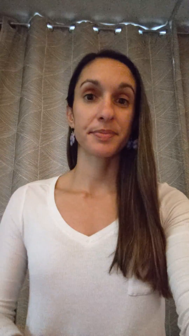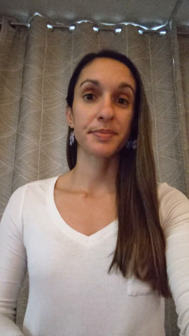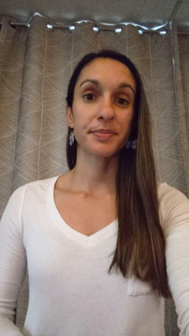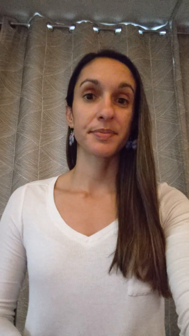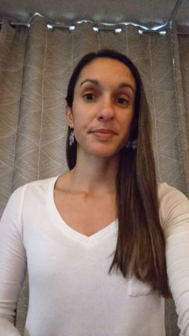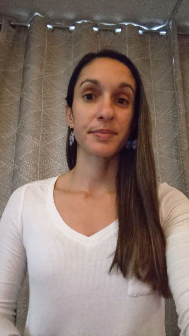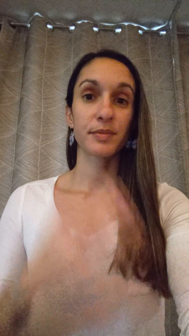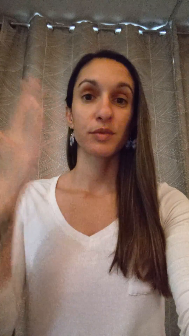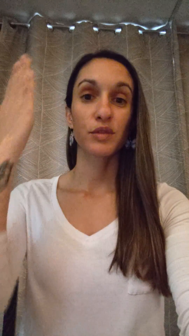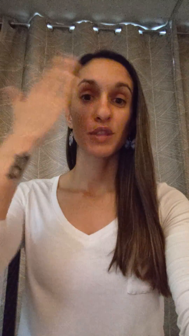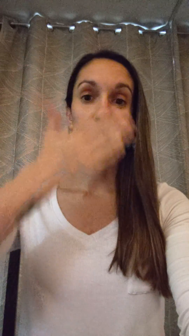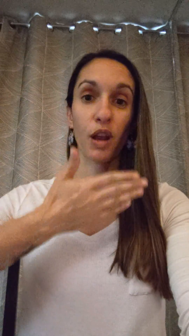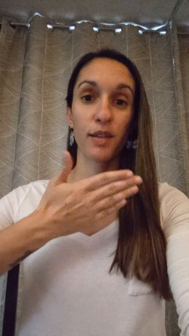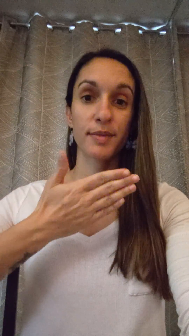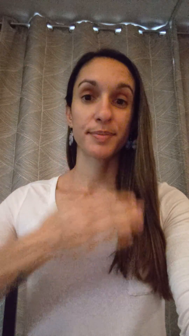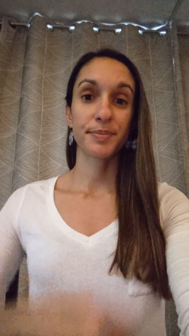dark